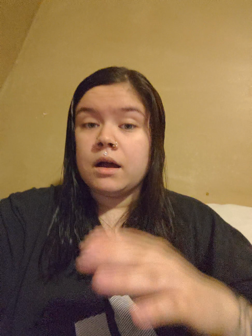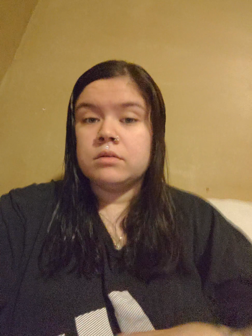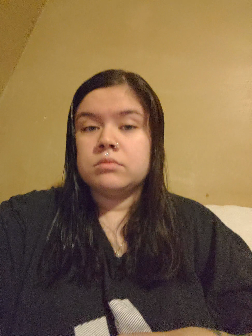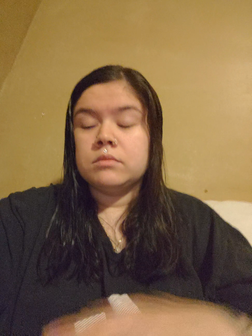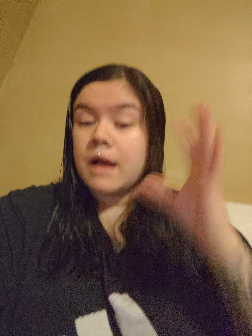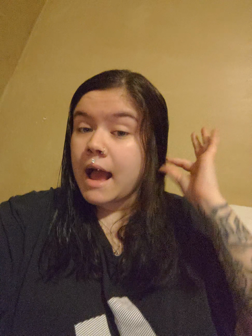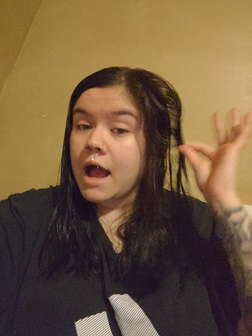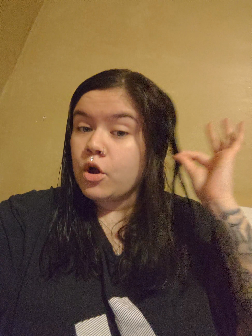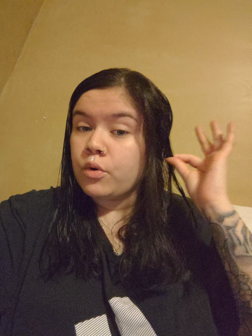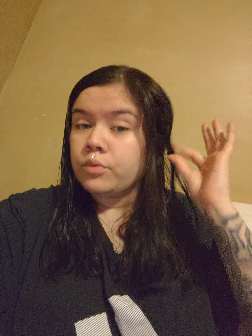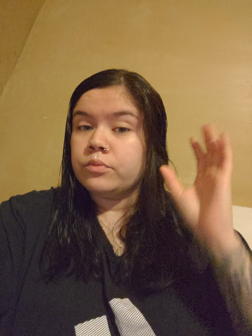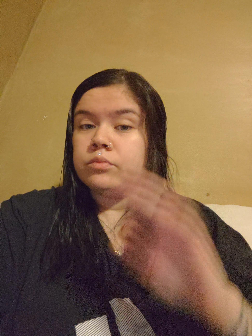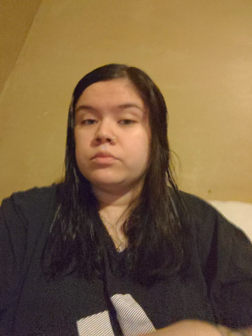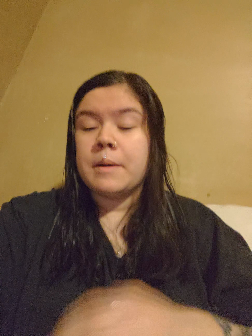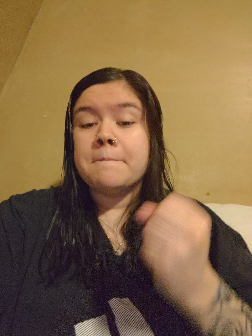hair